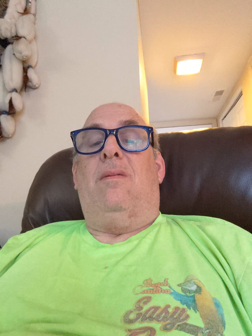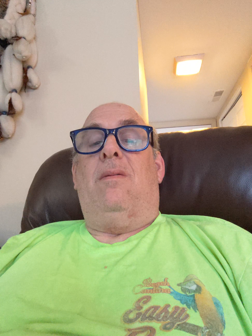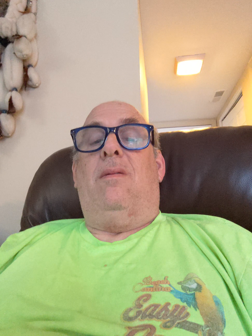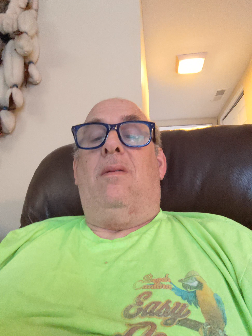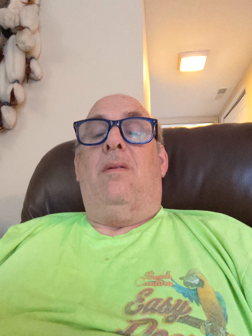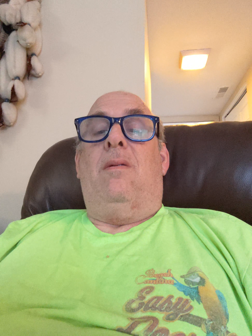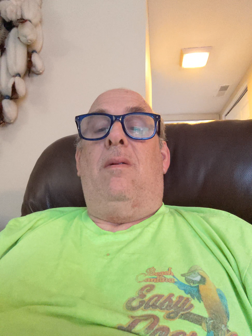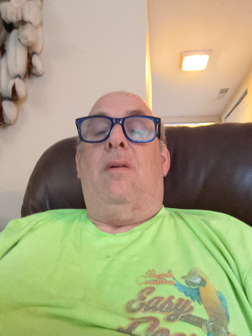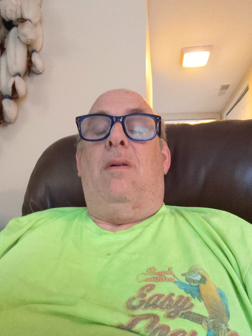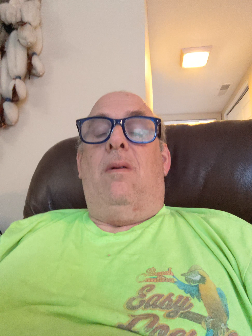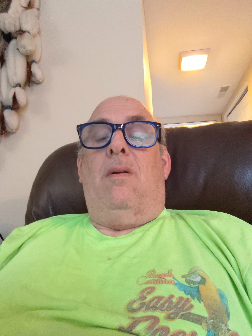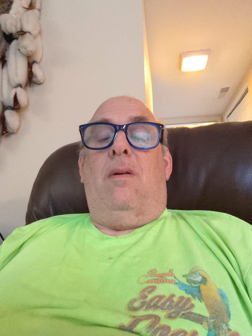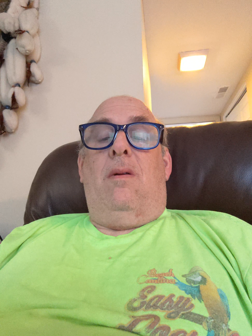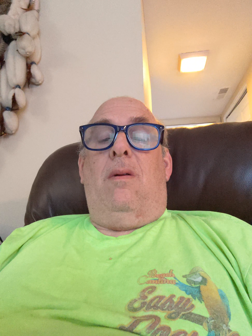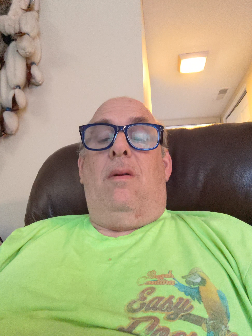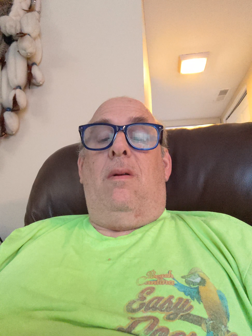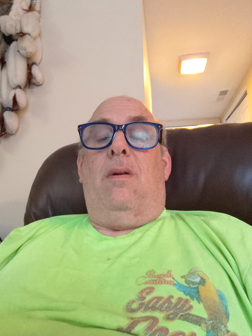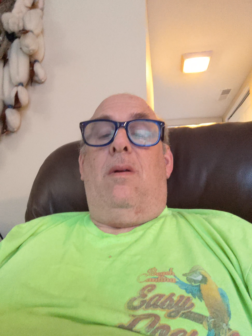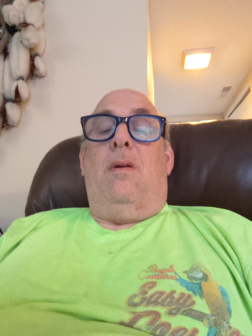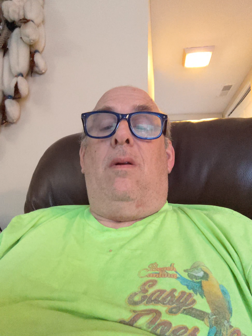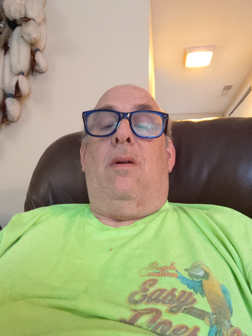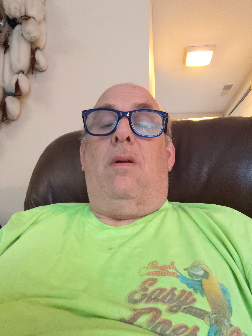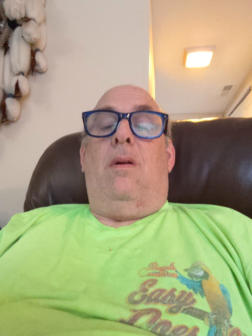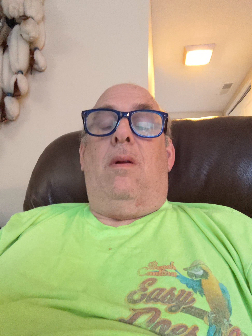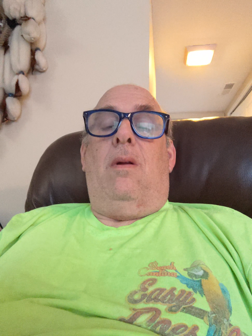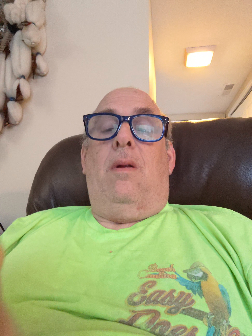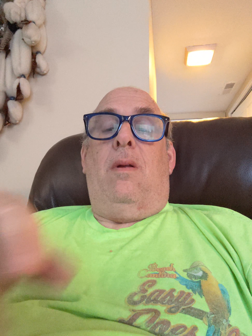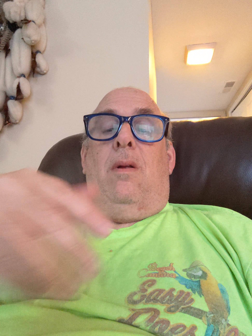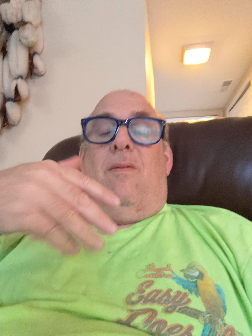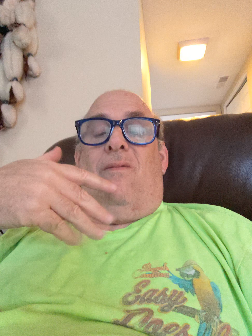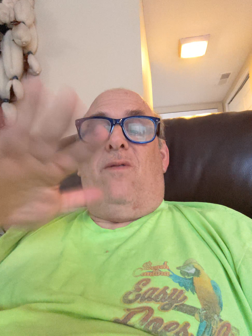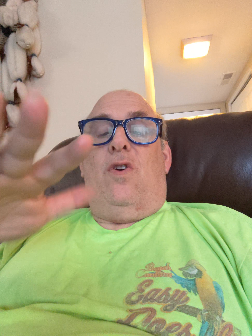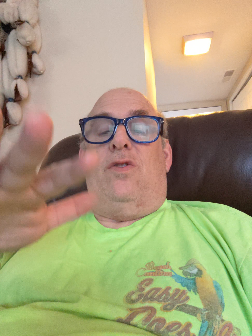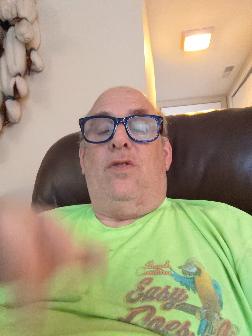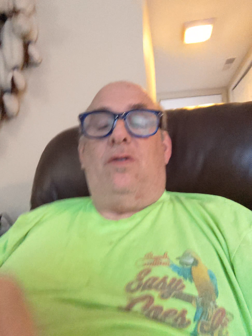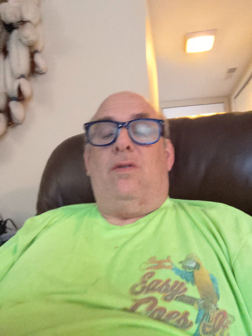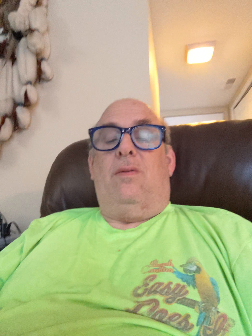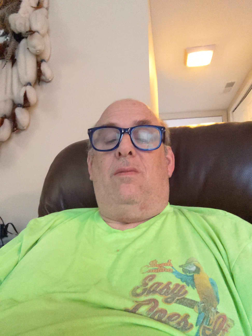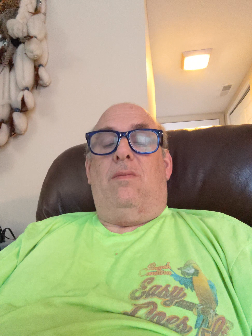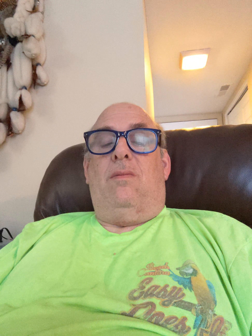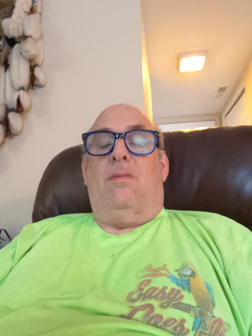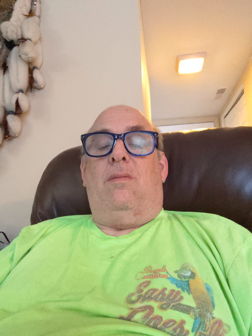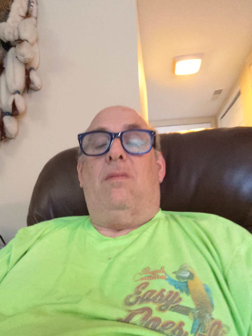finish